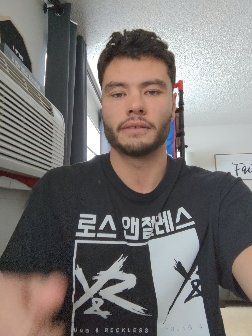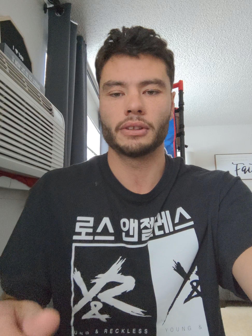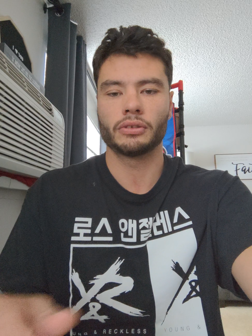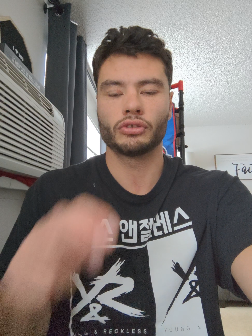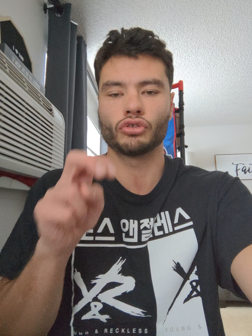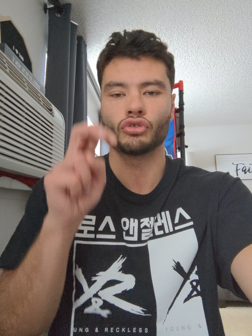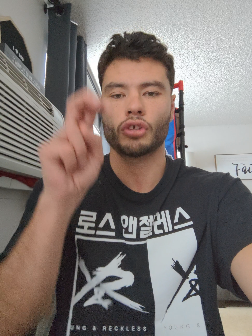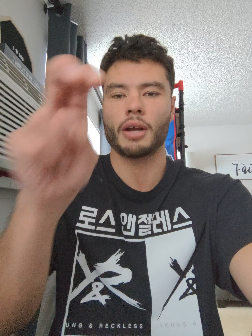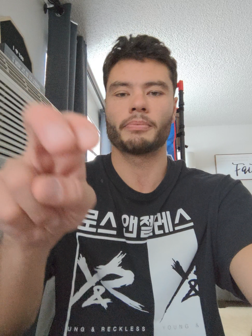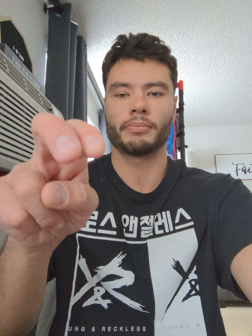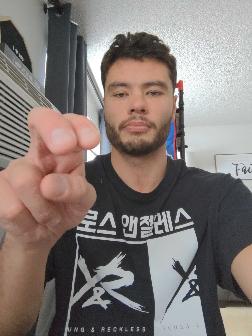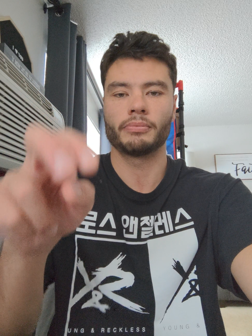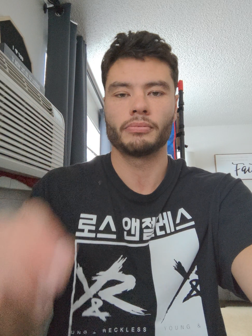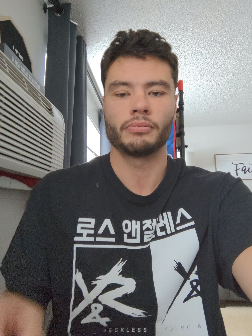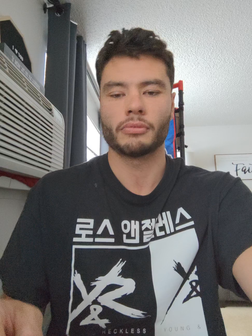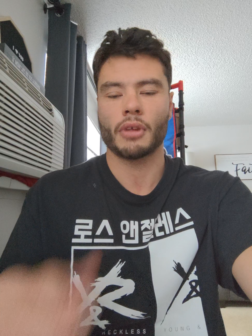jump